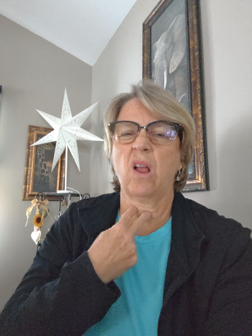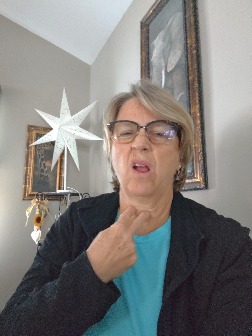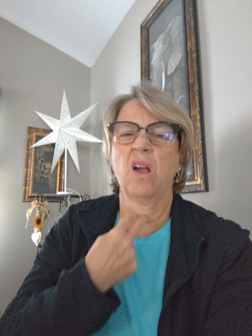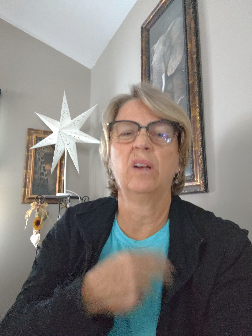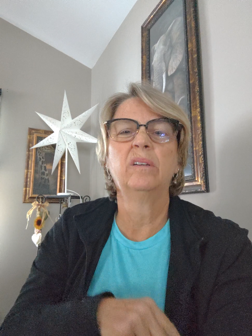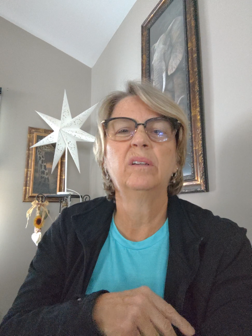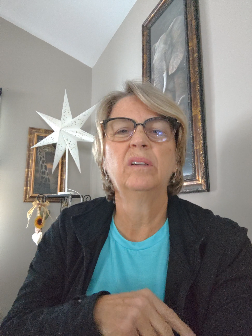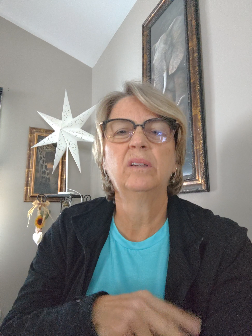stuck